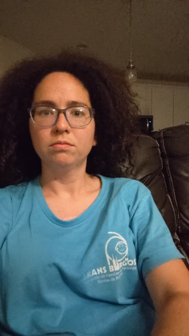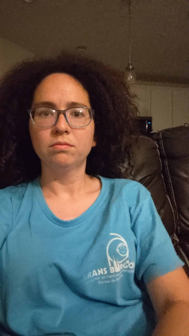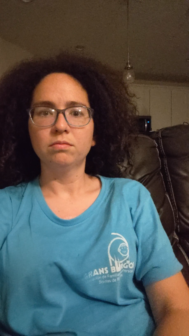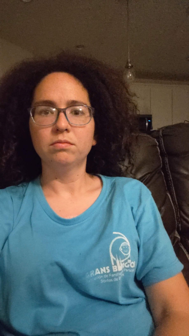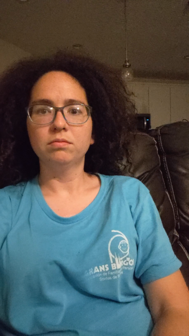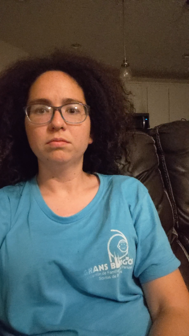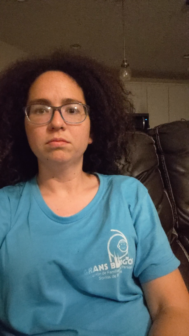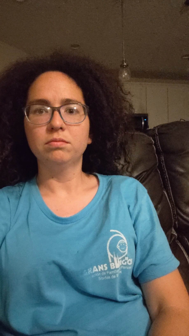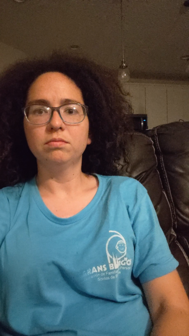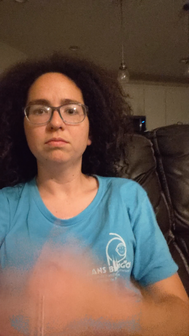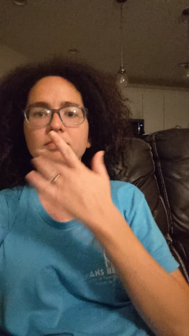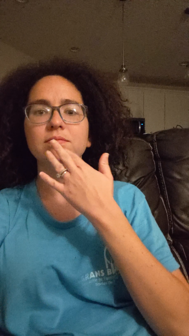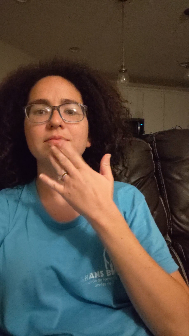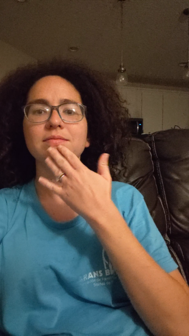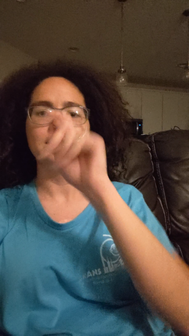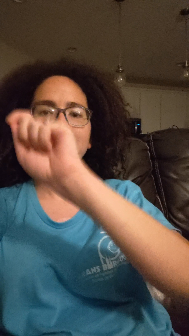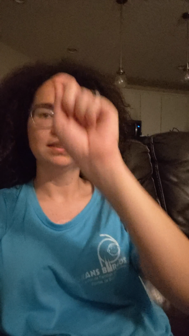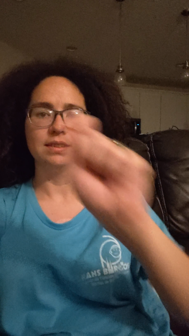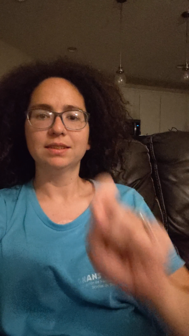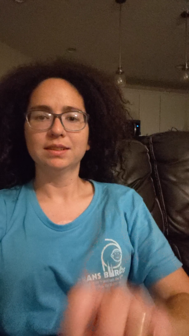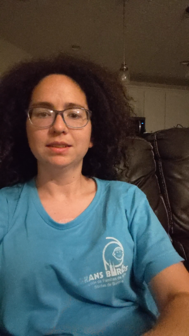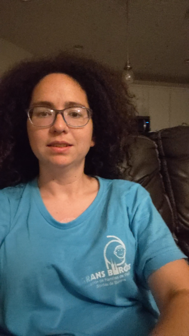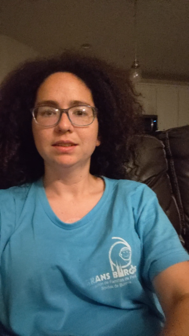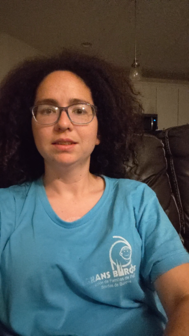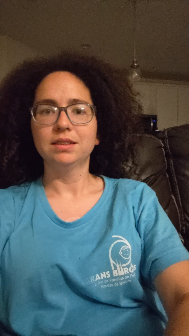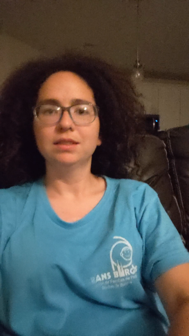crayon